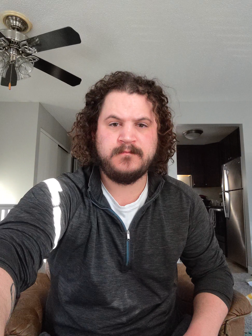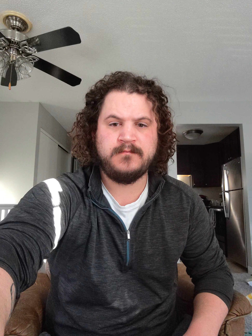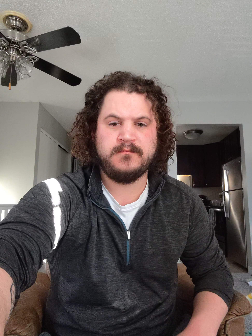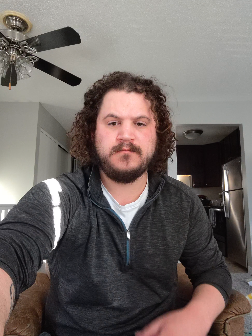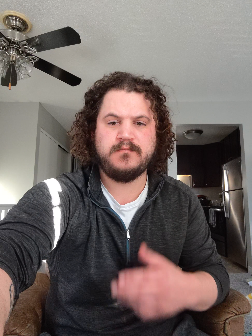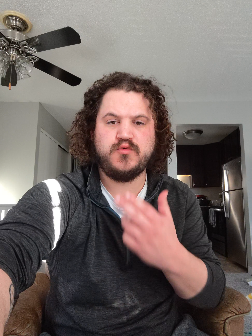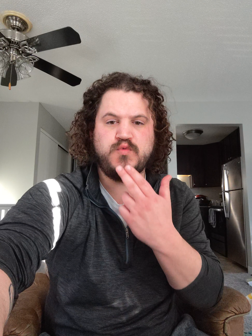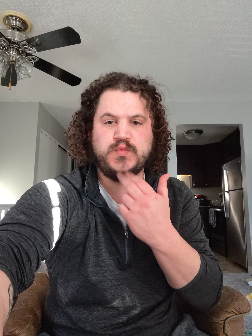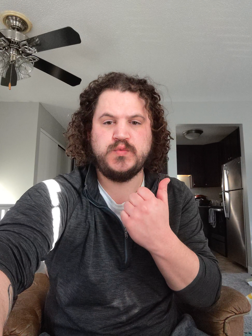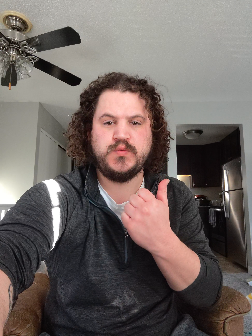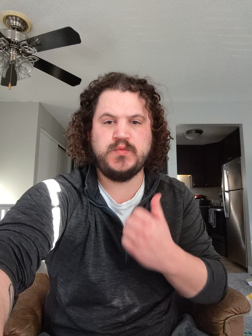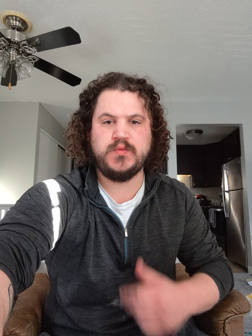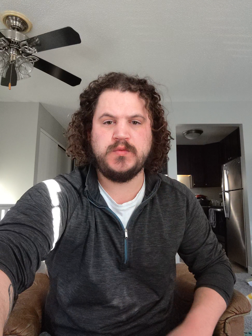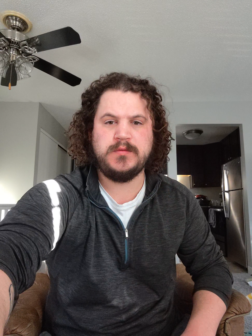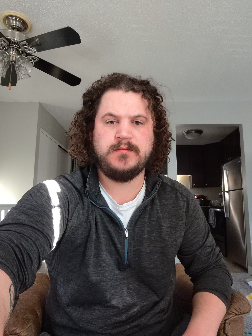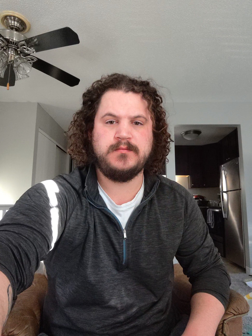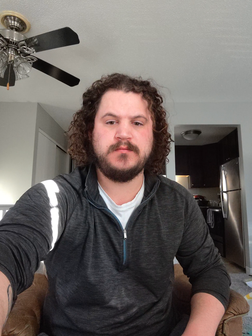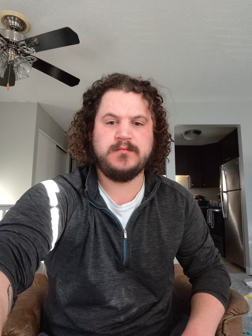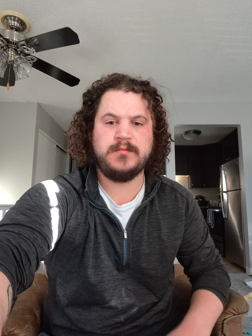cute